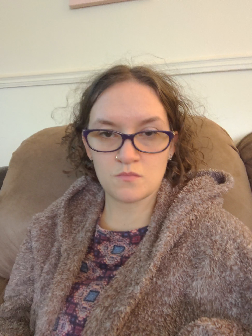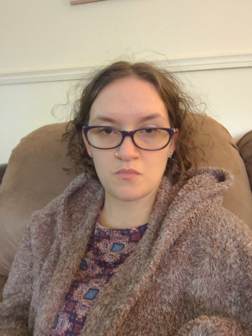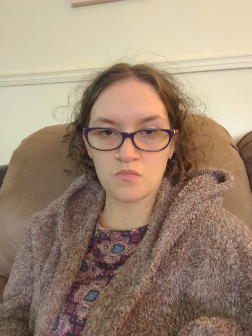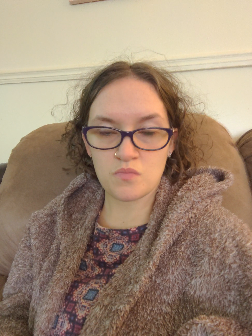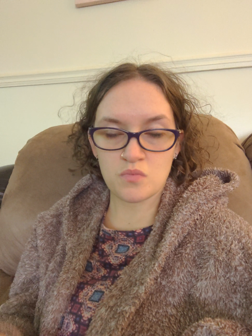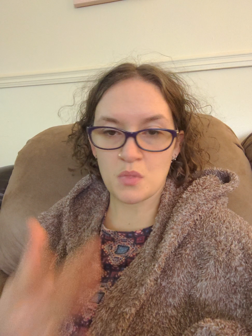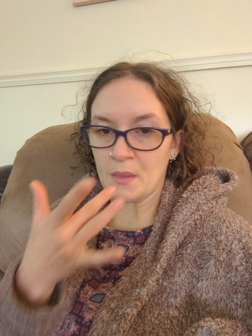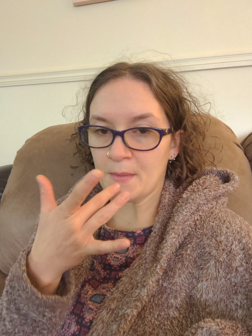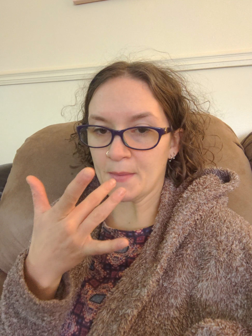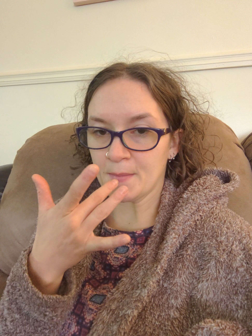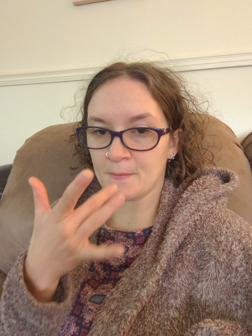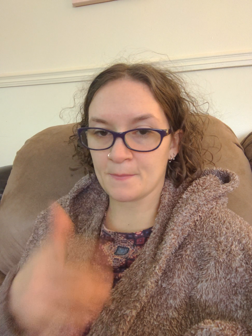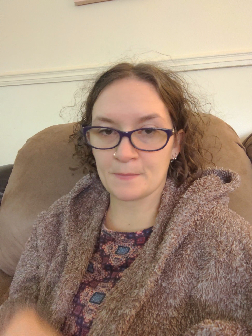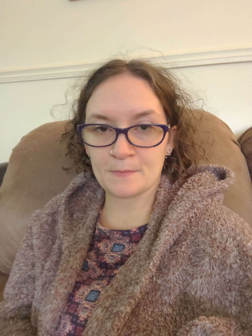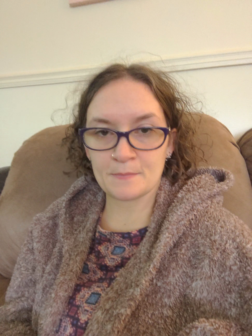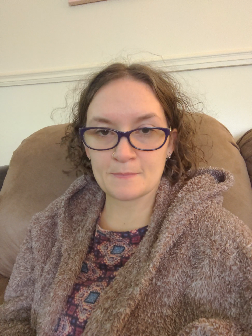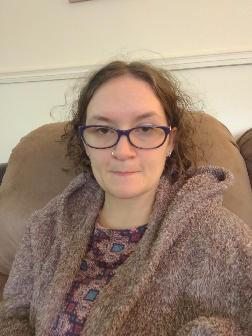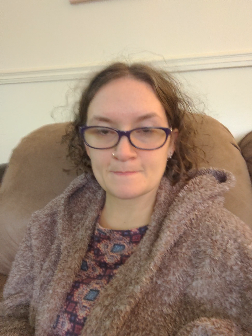taste